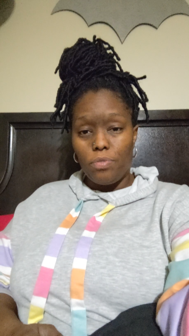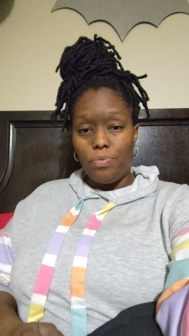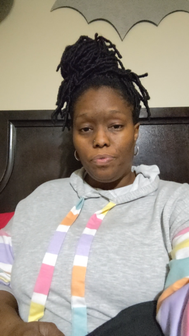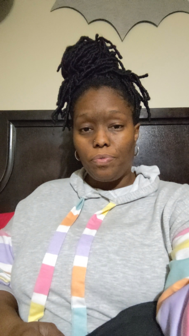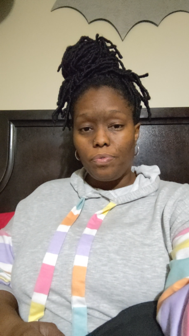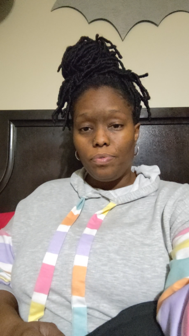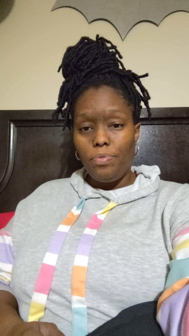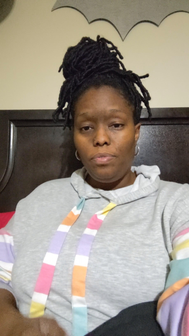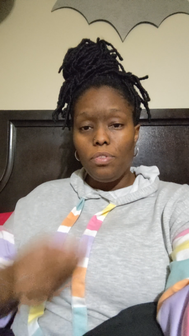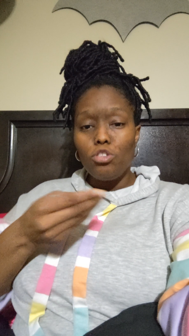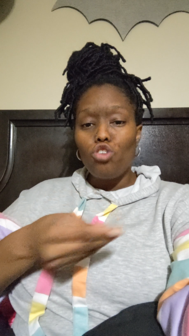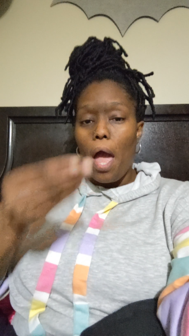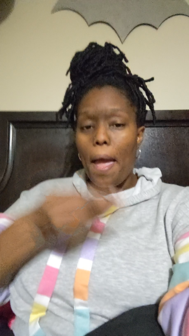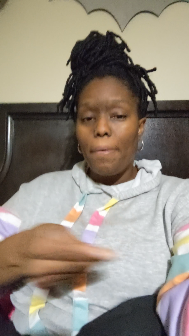shopping